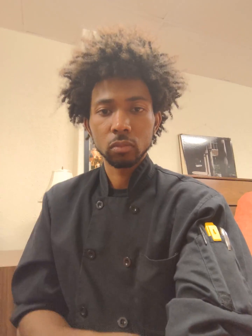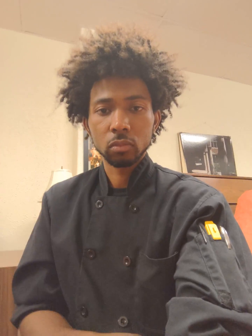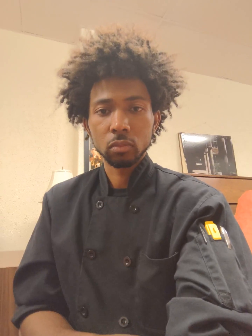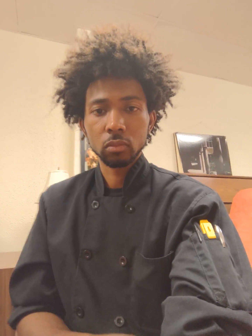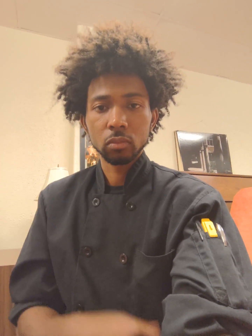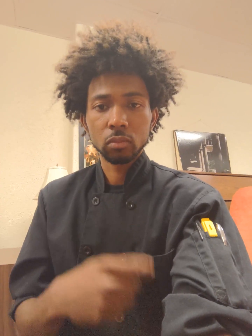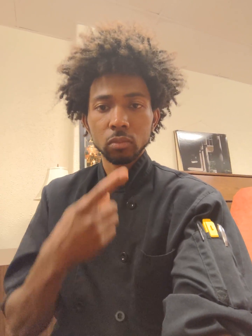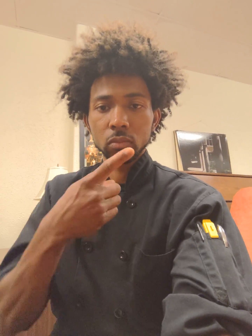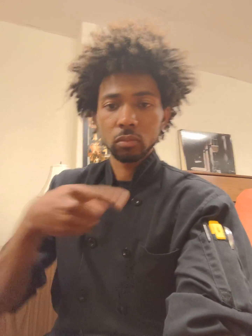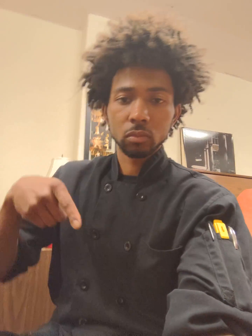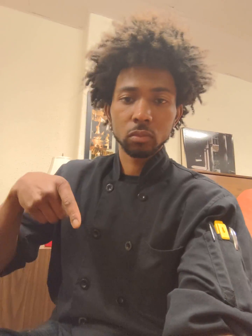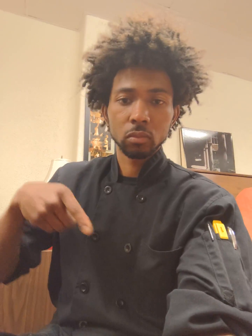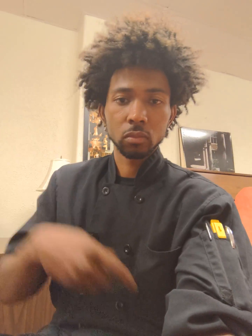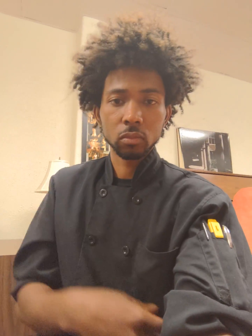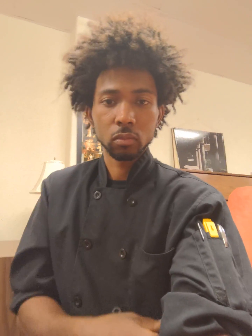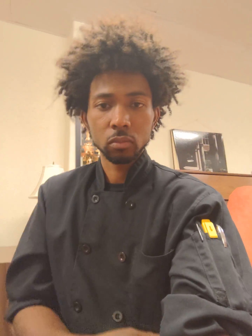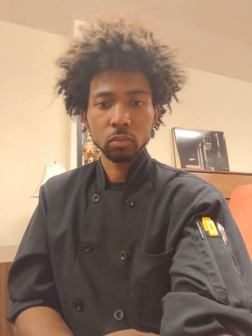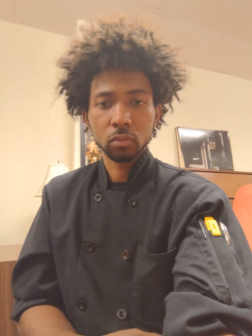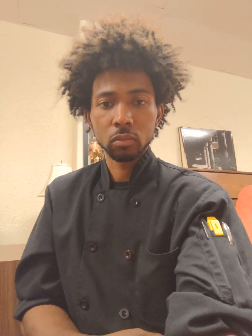cut